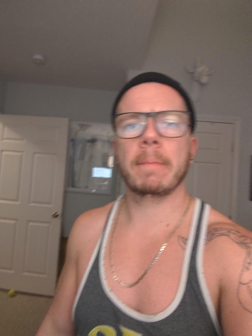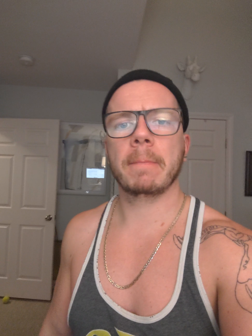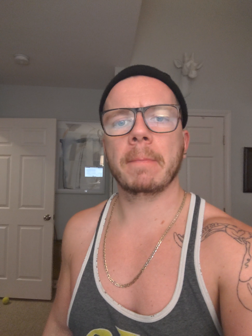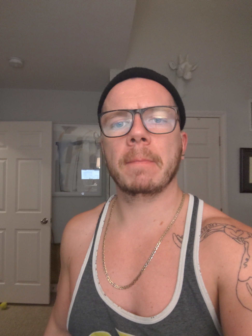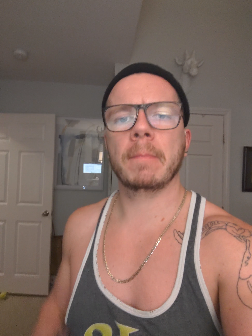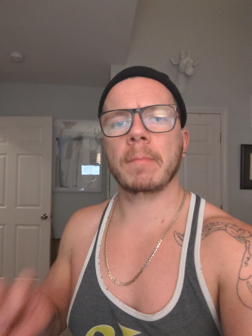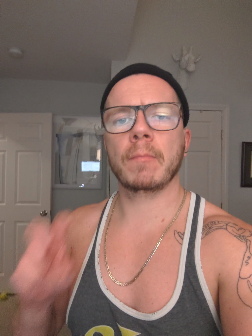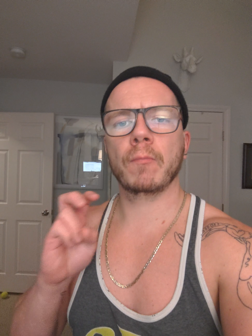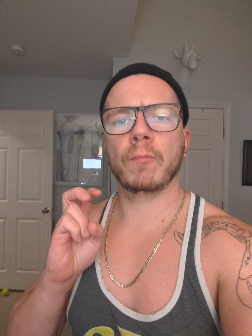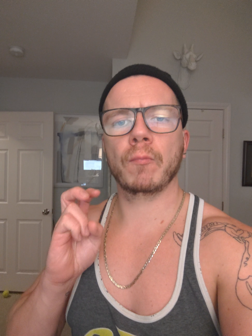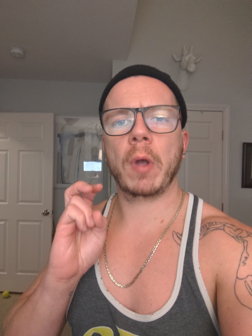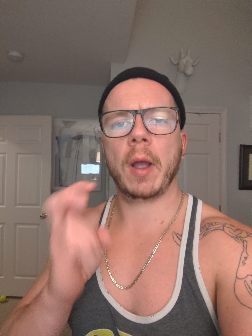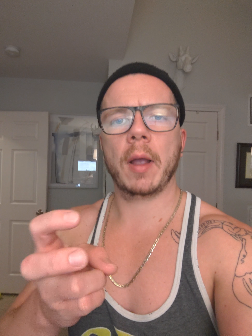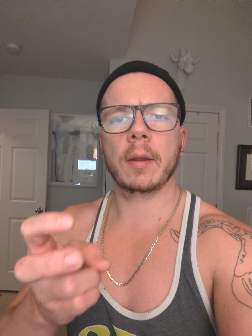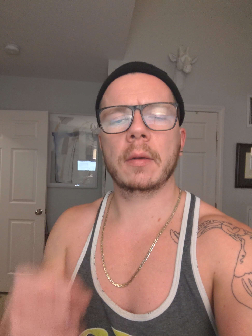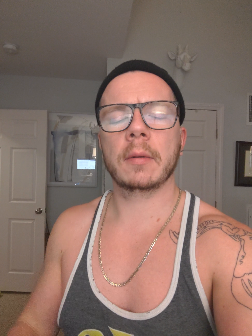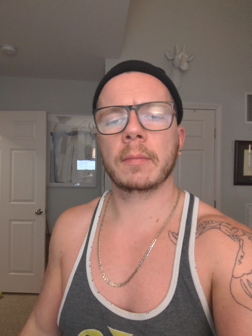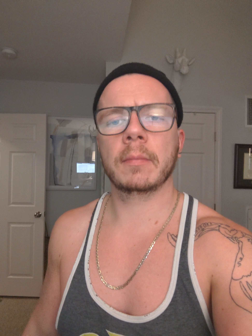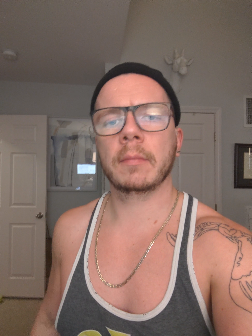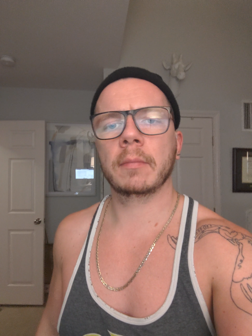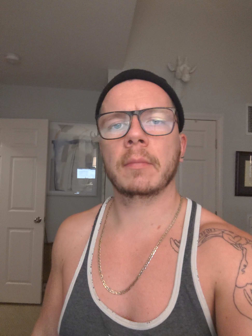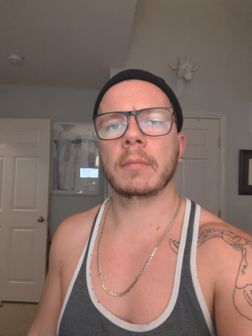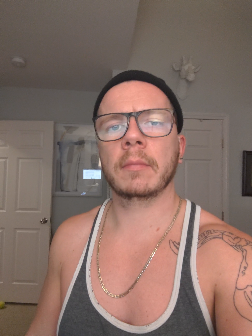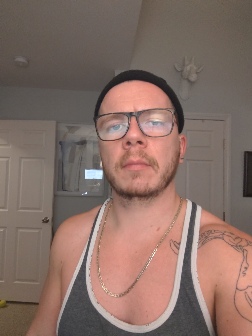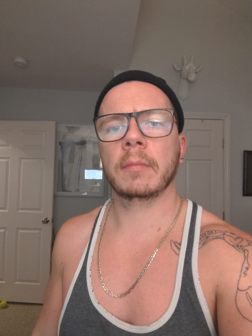ride